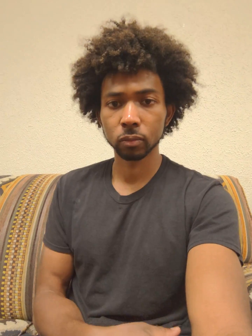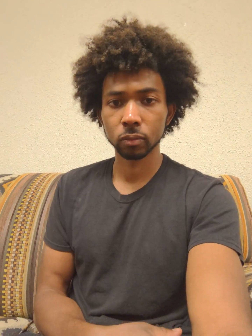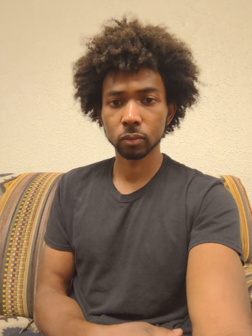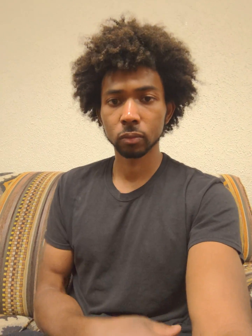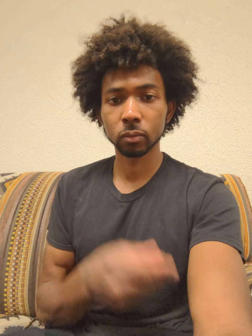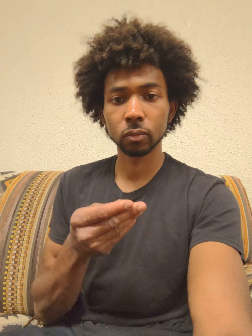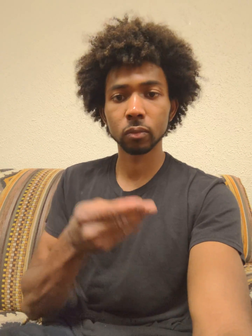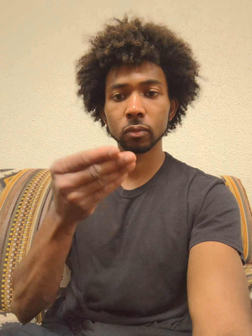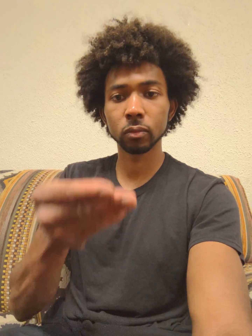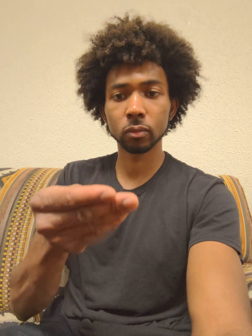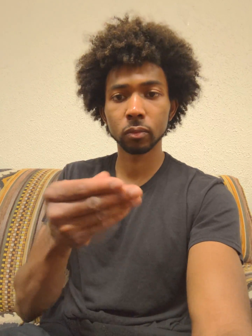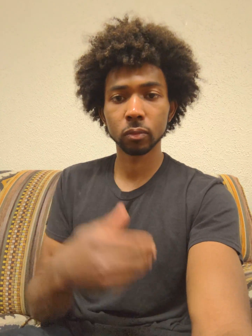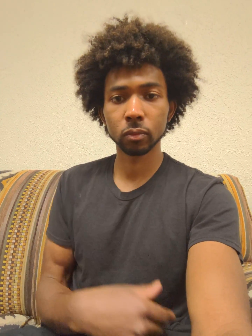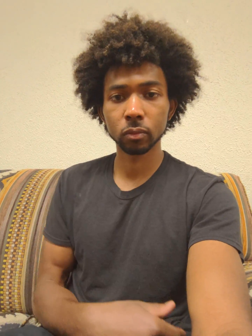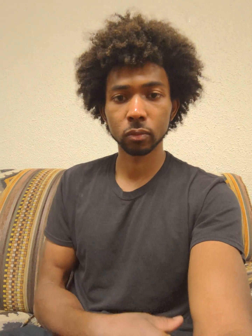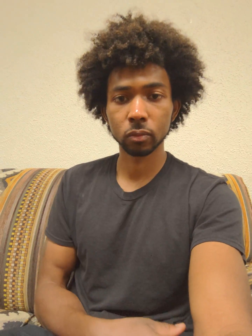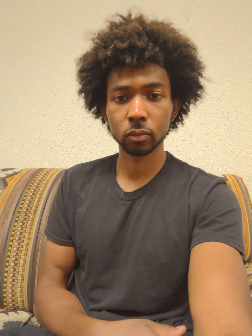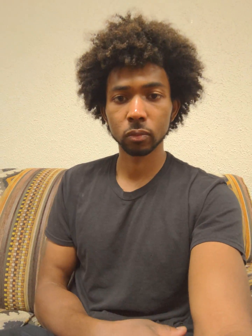buy